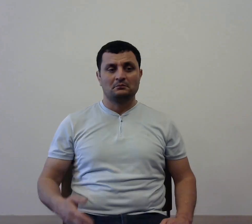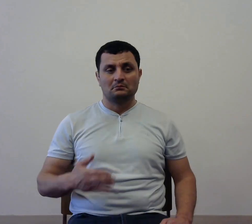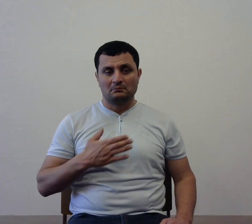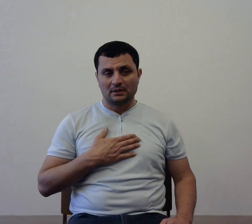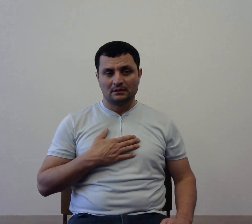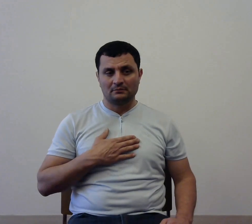mən